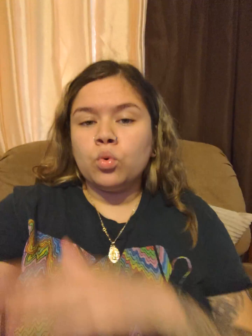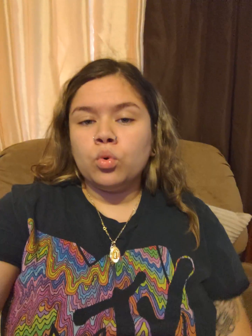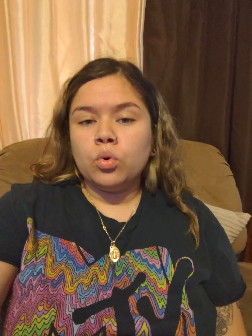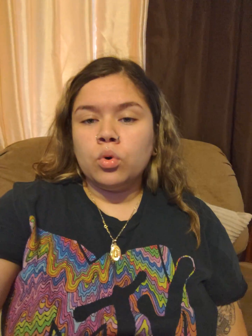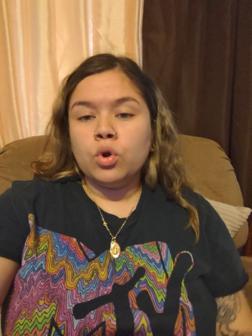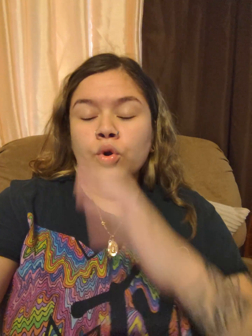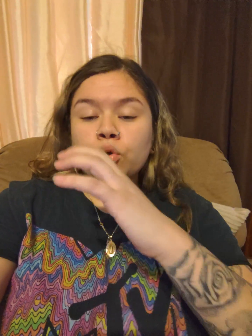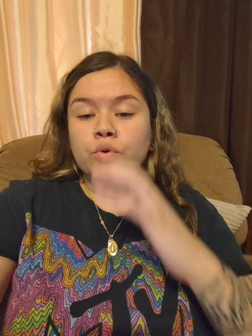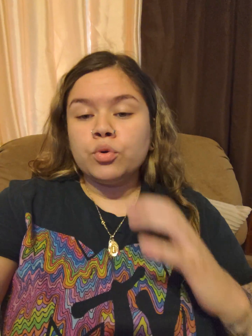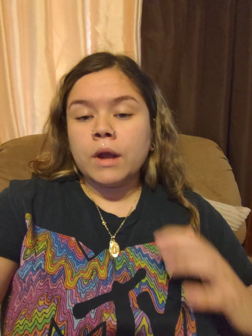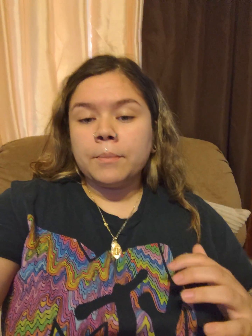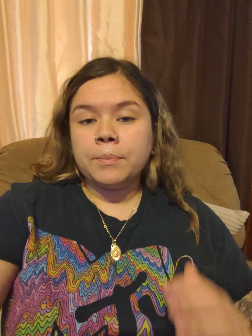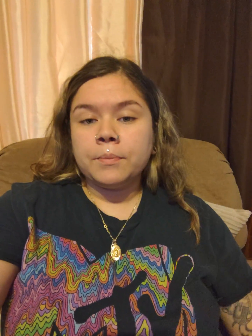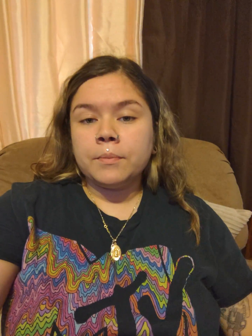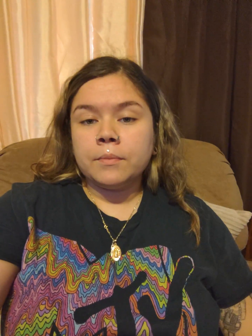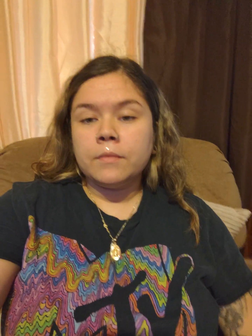grapes